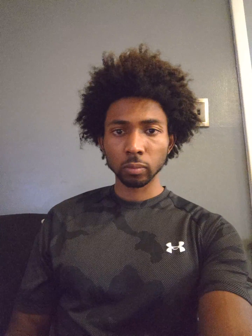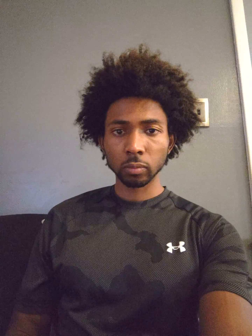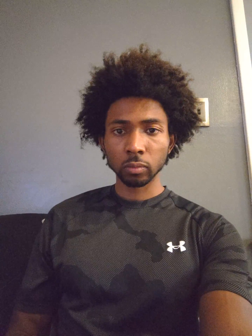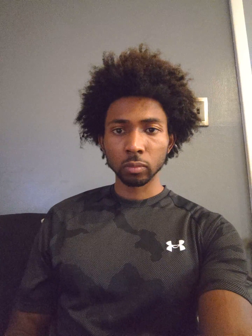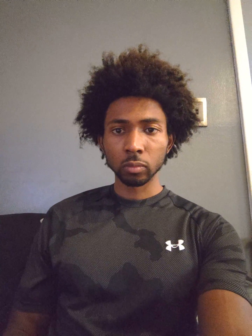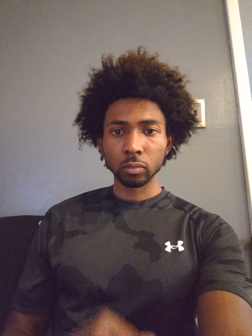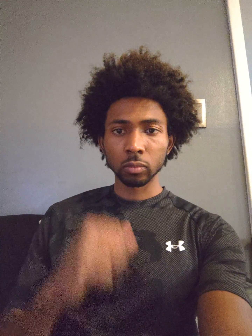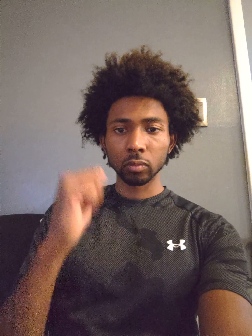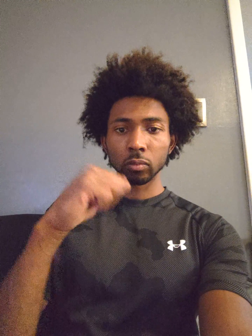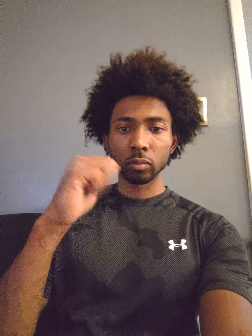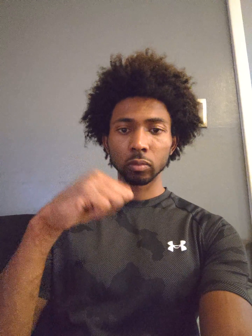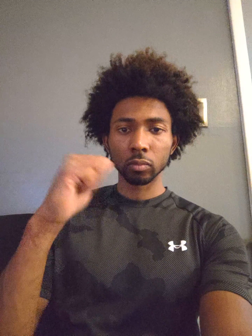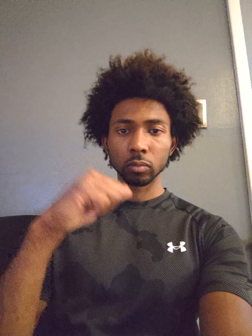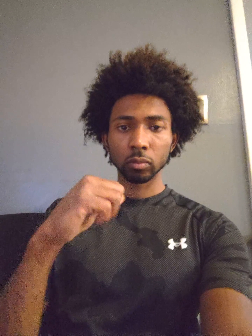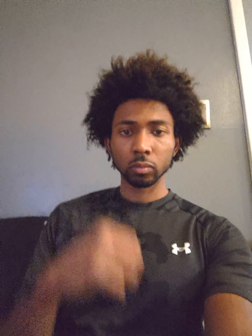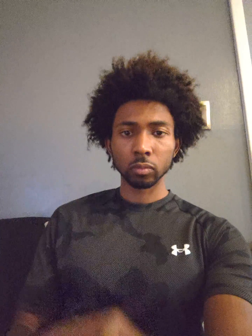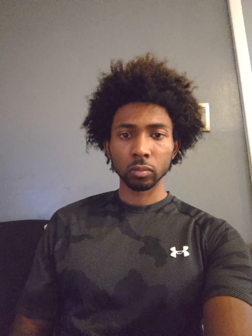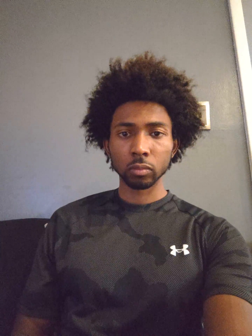rock